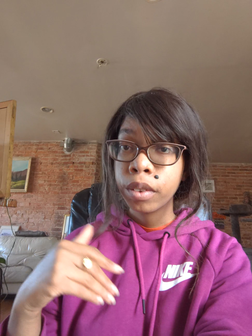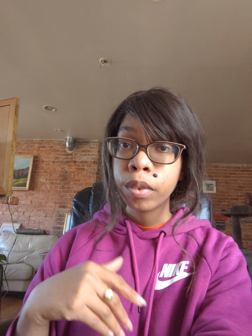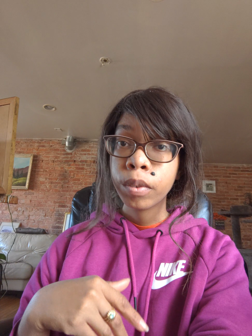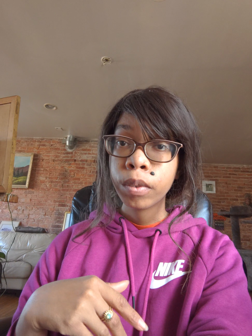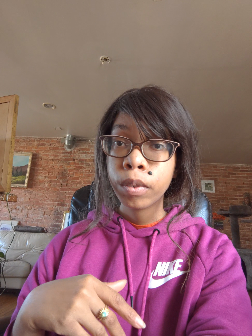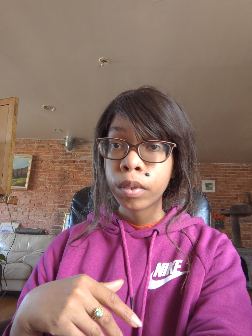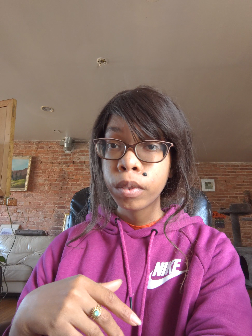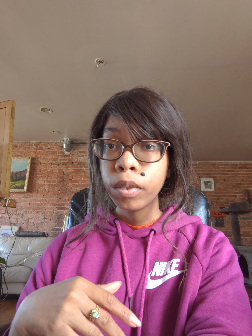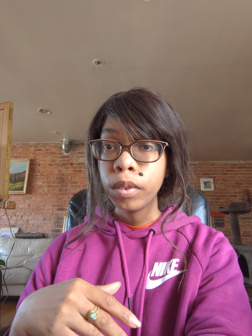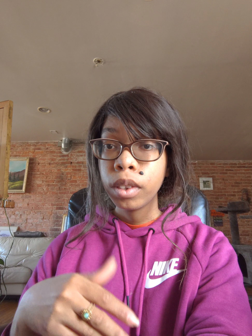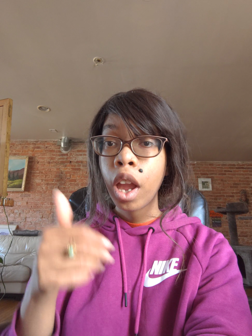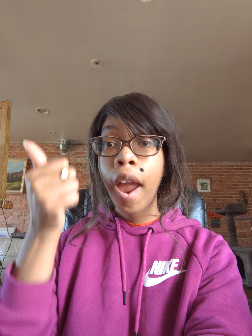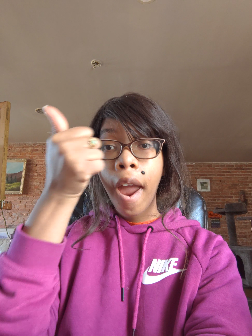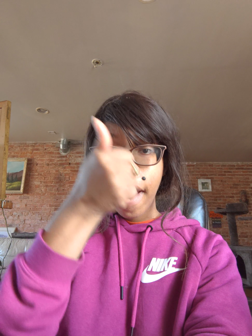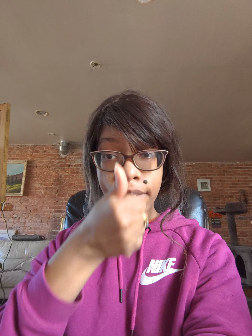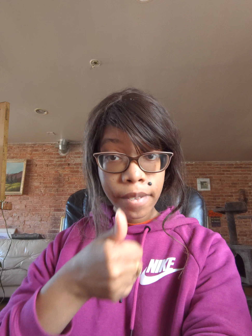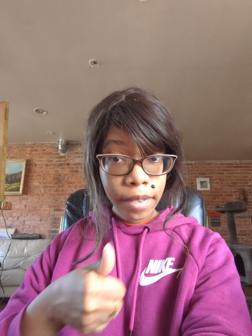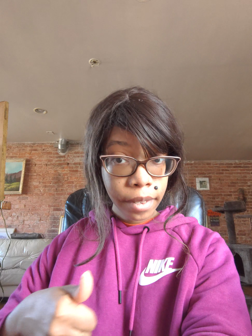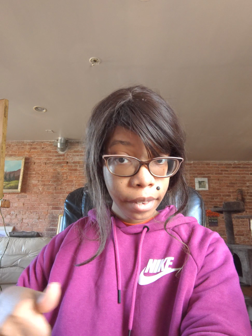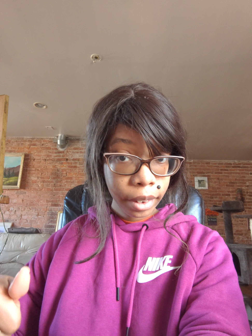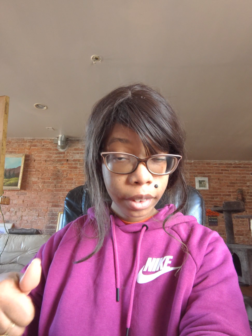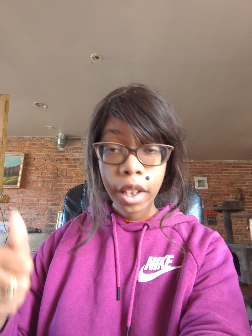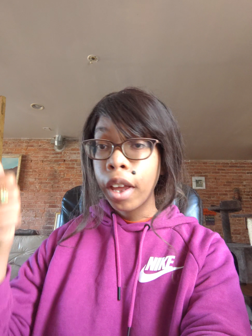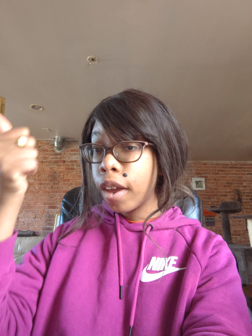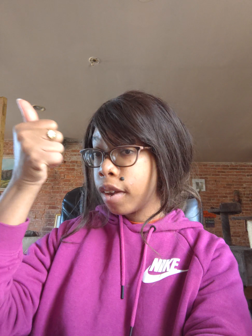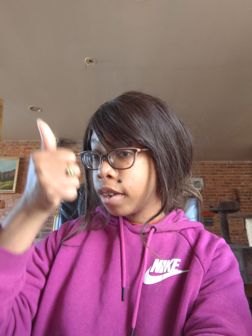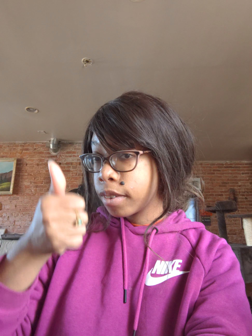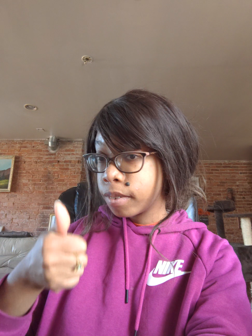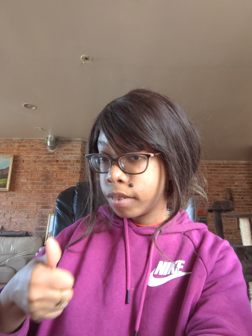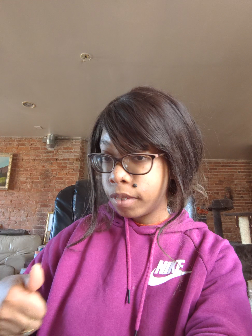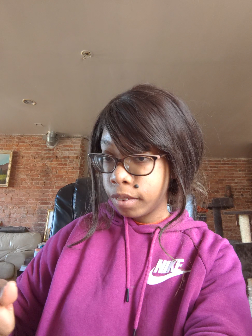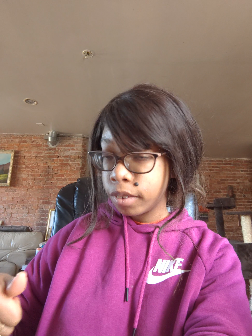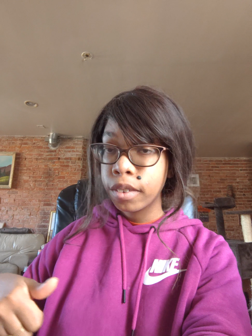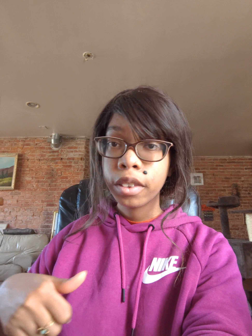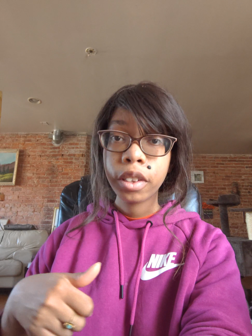every